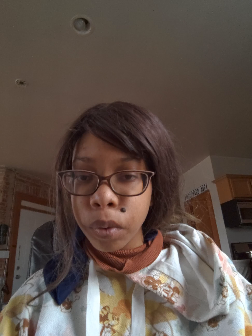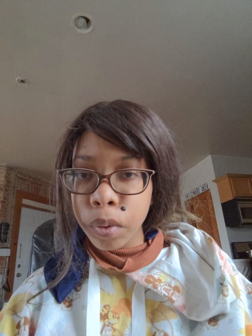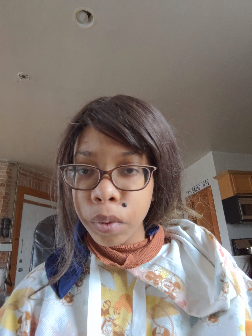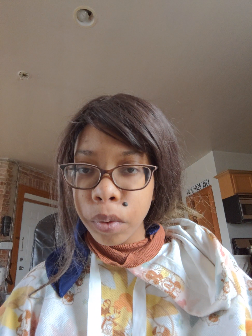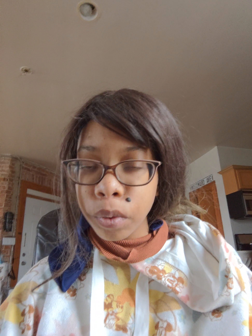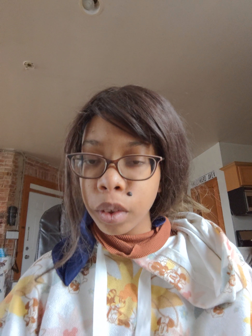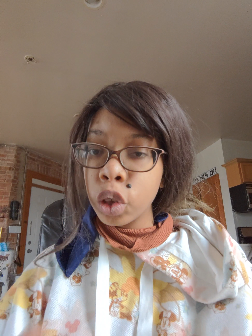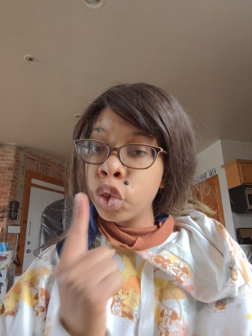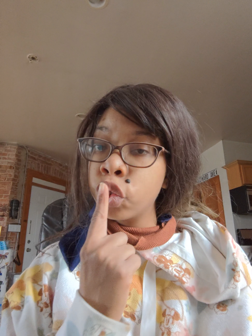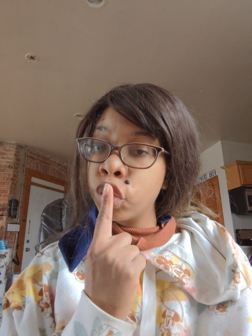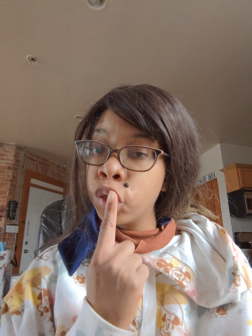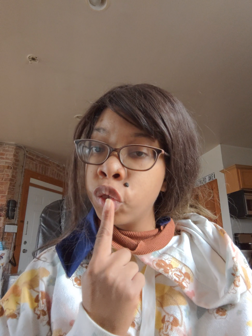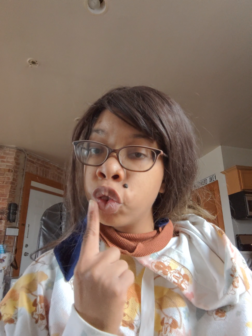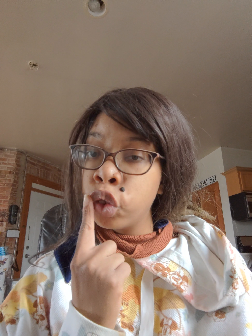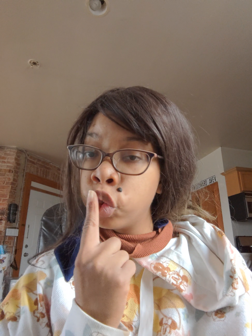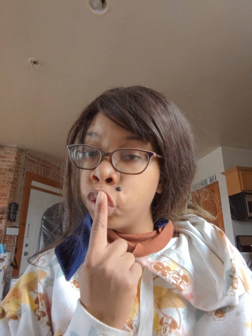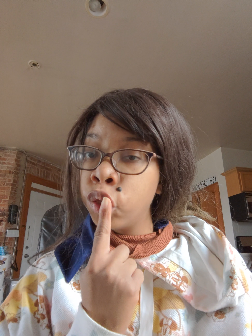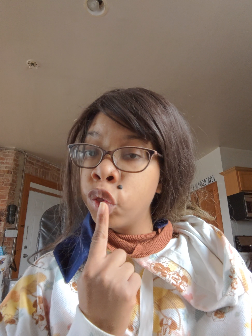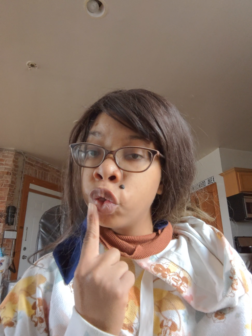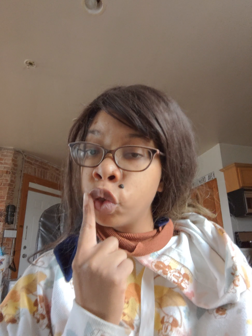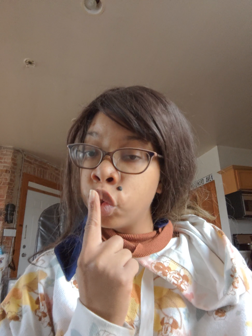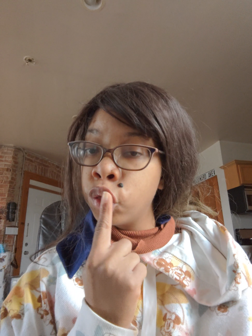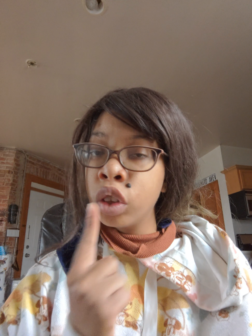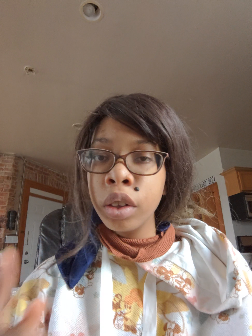mouth